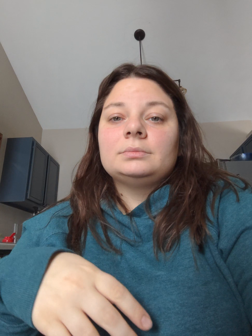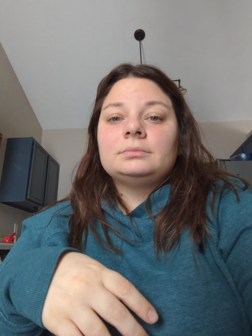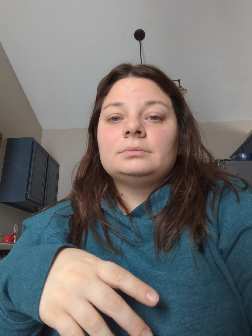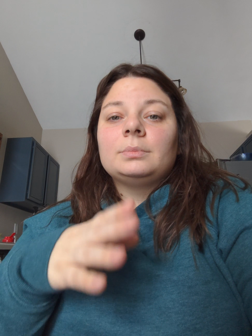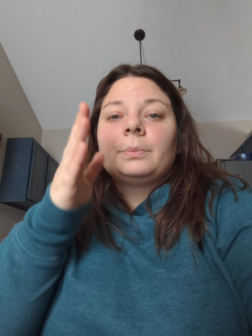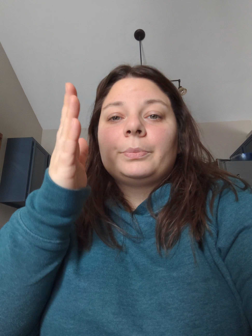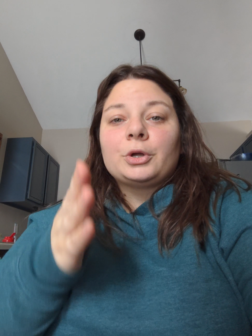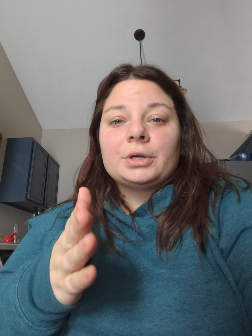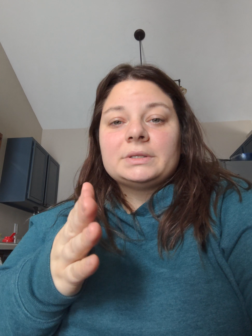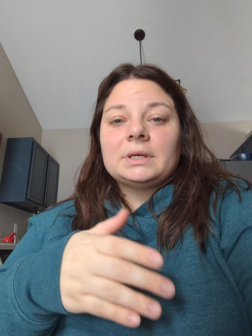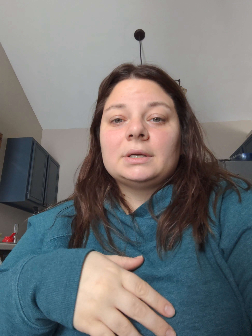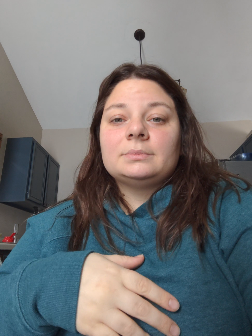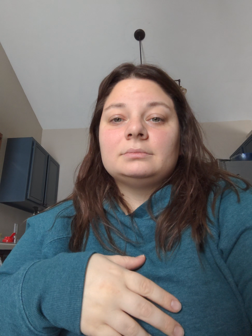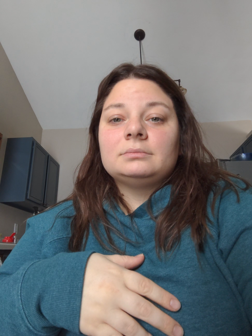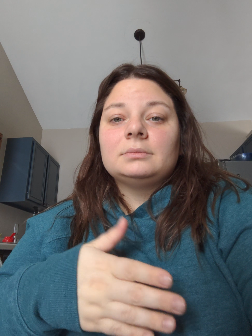person